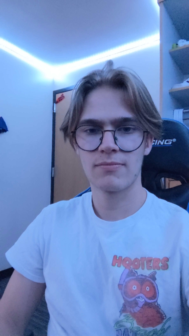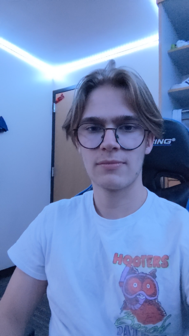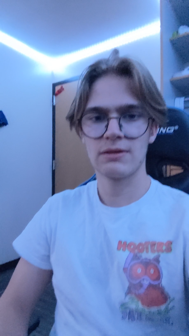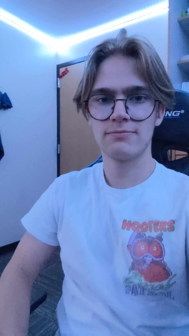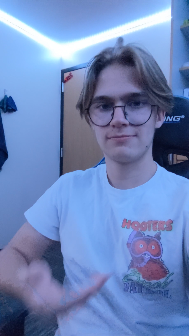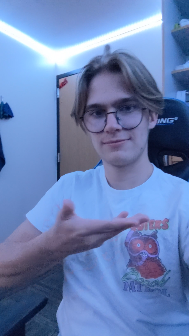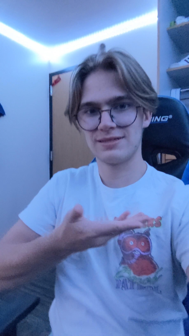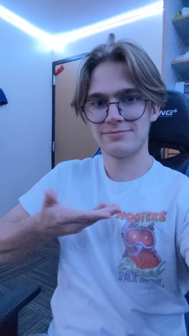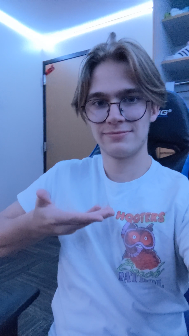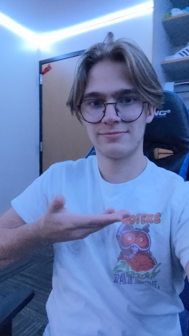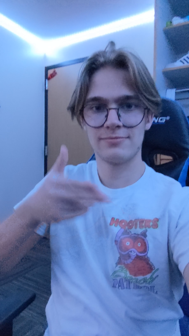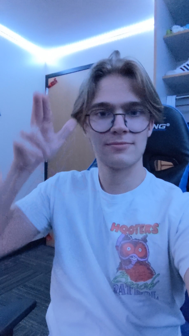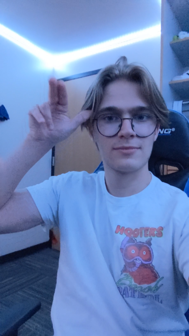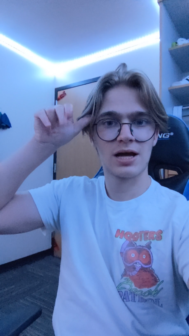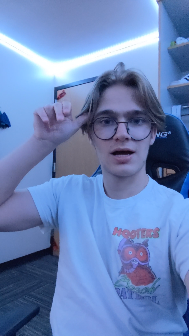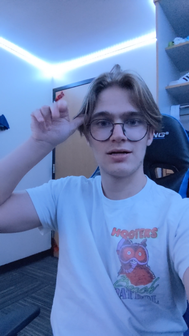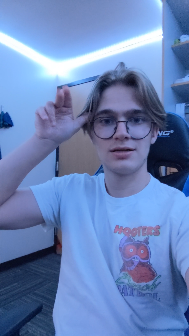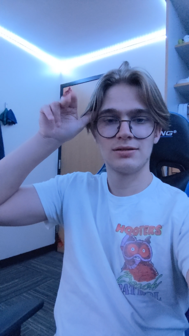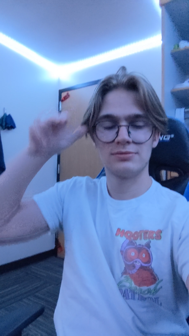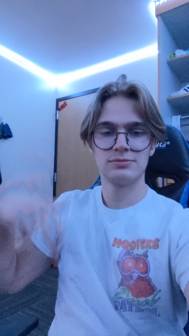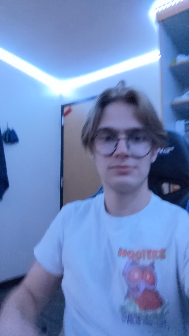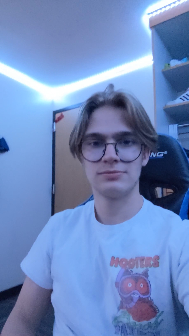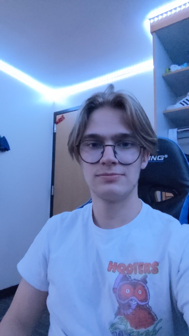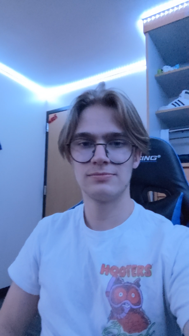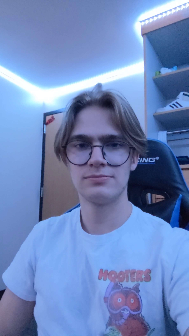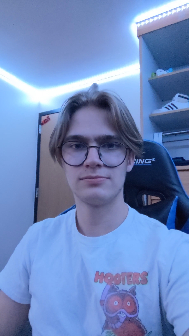pony